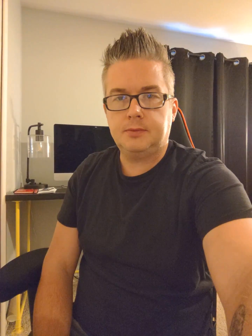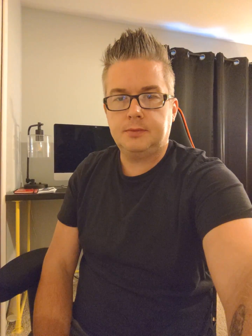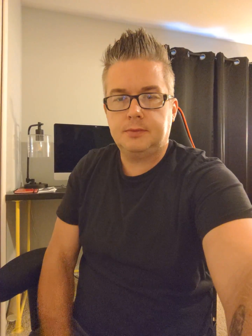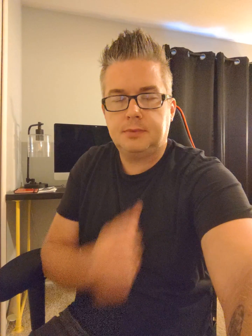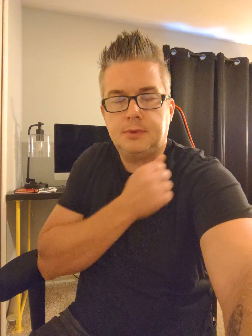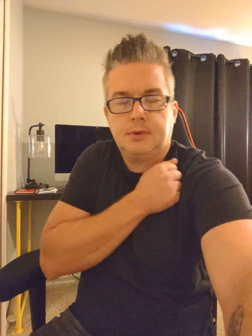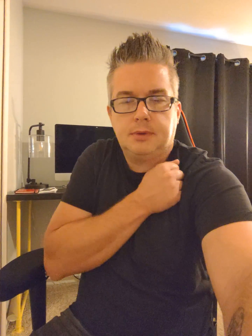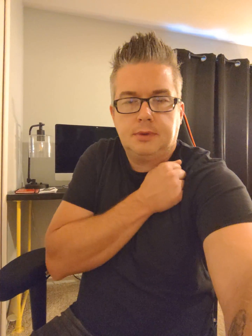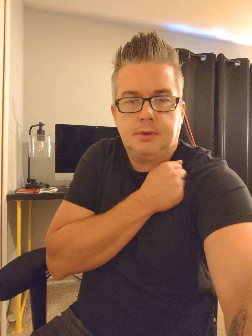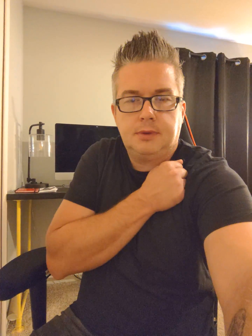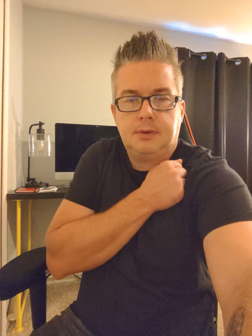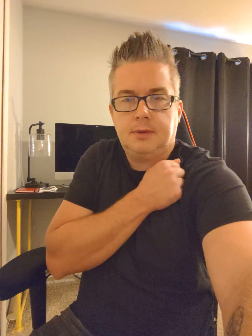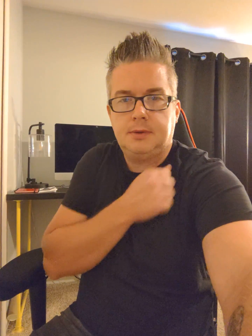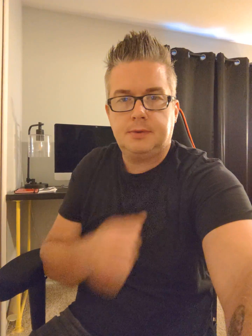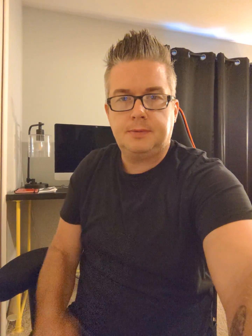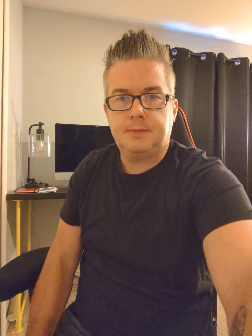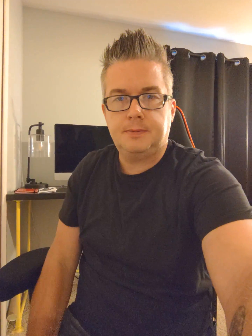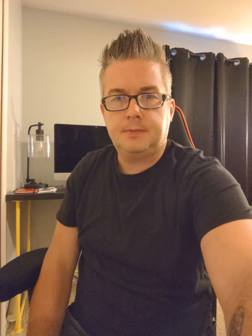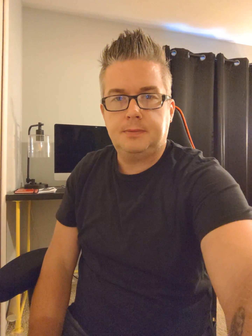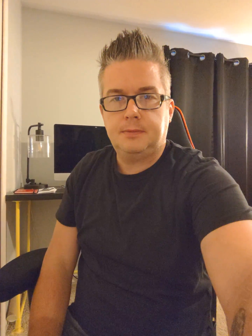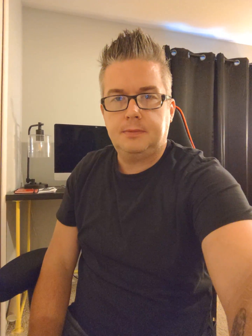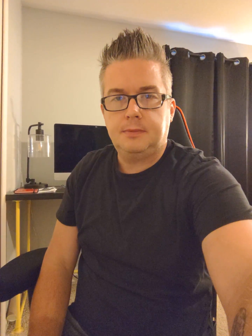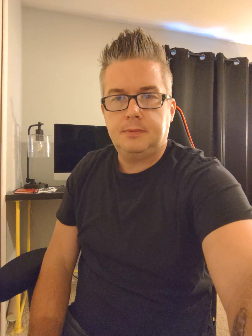hug